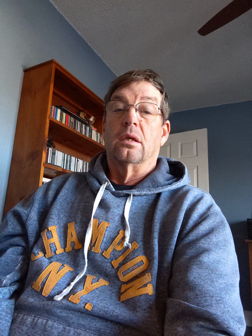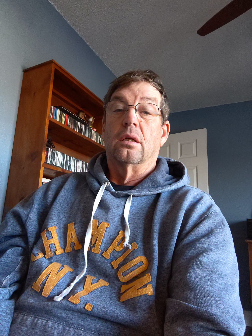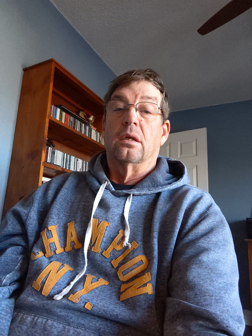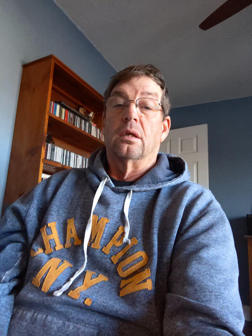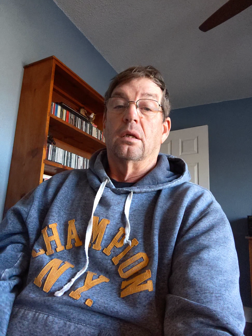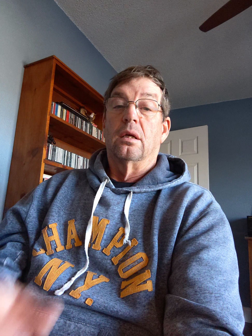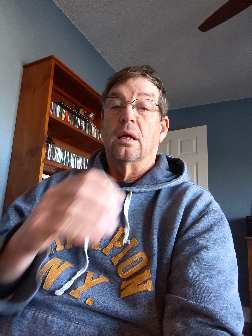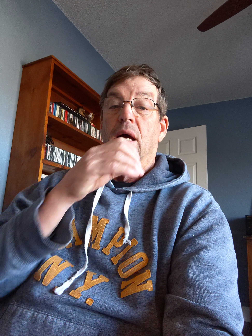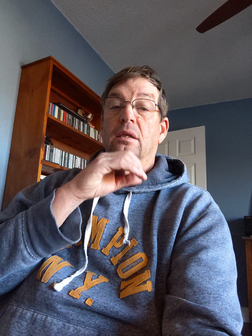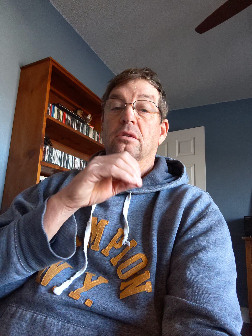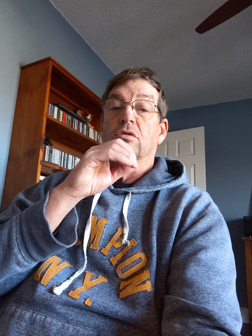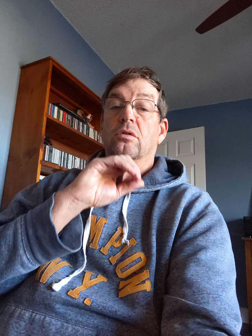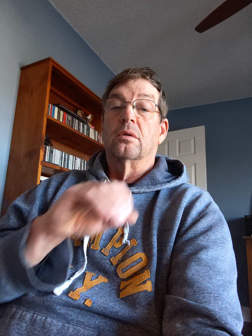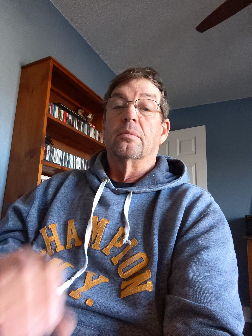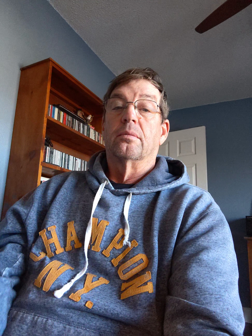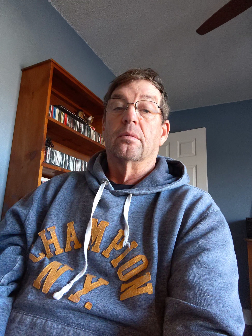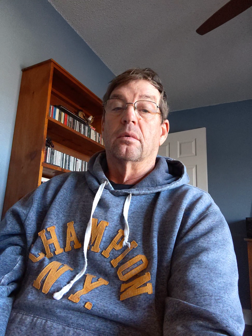ice cream